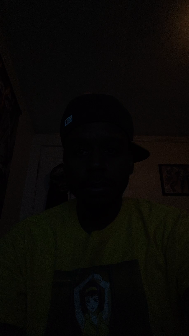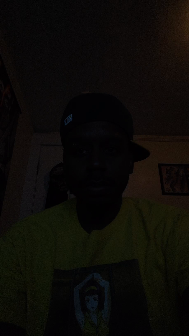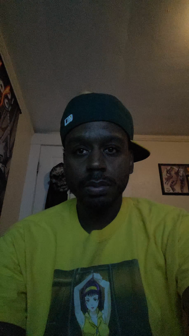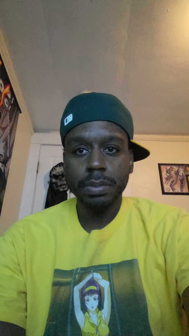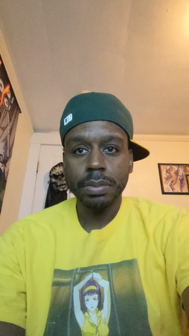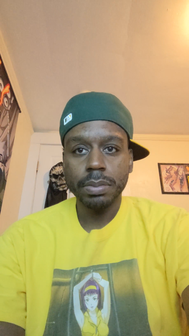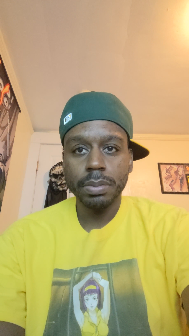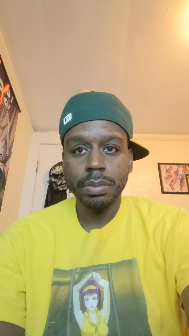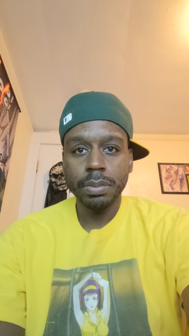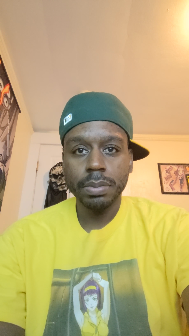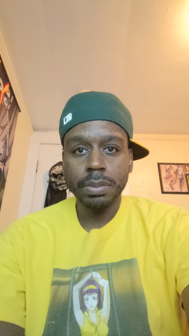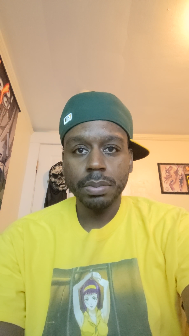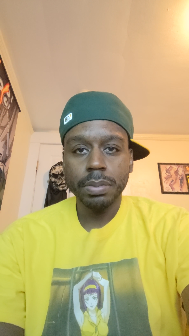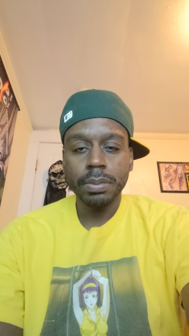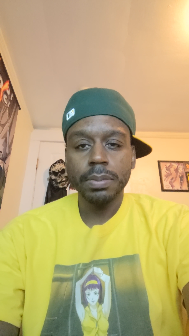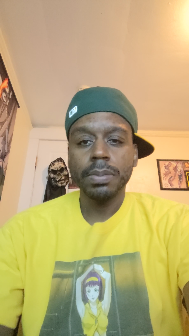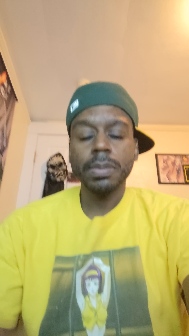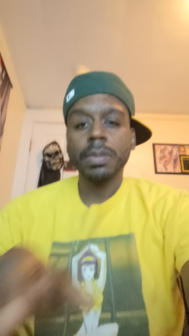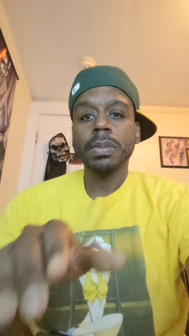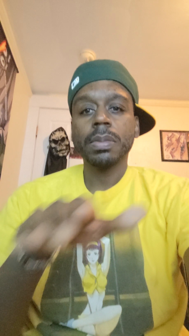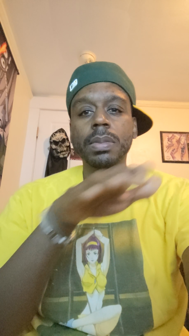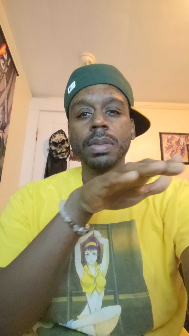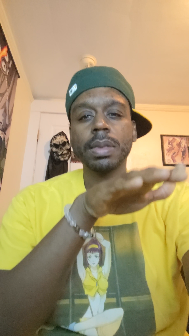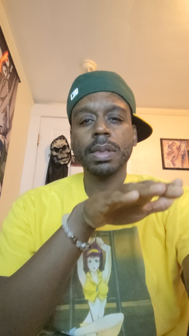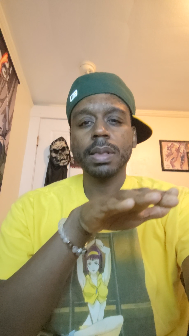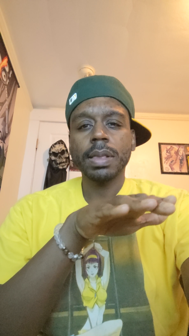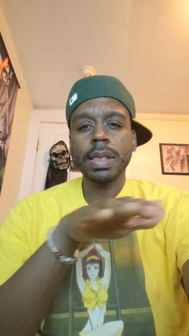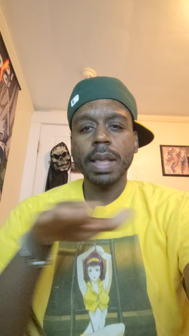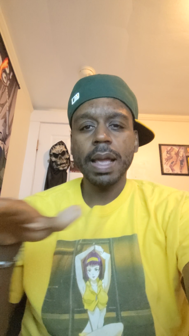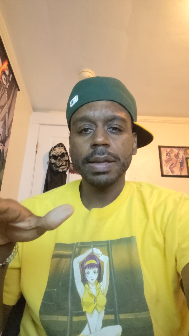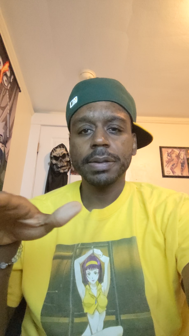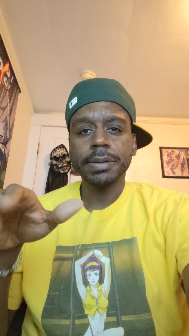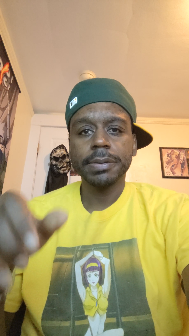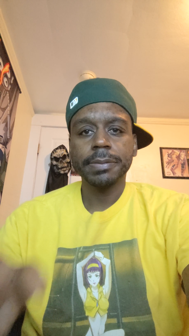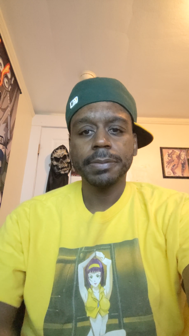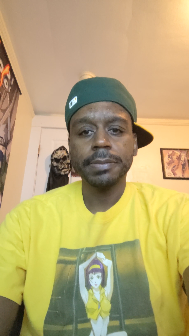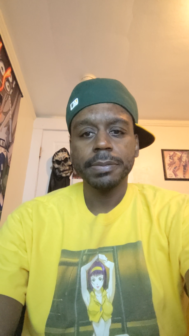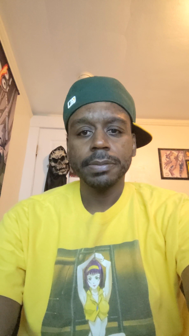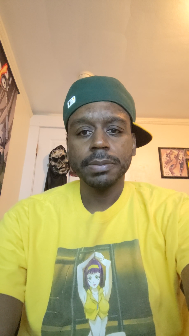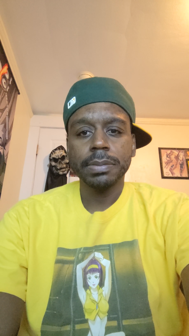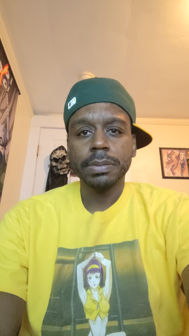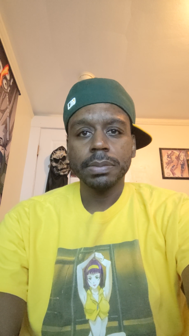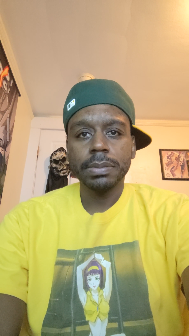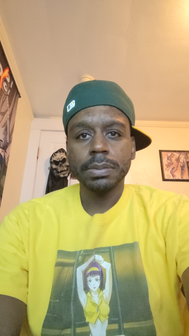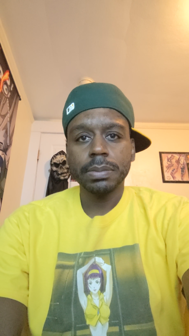nice